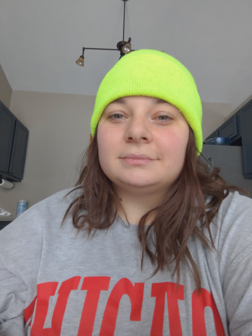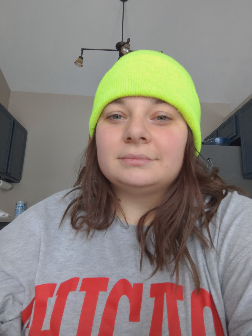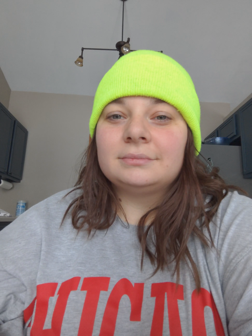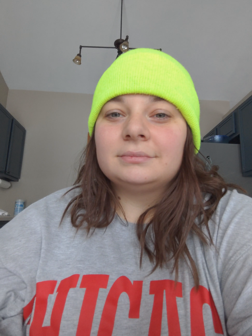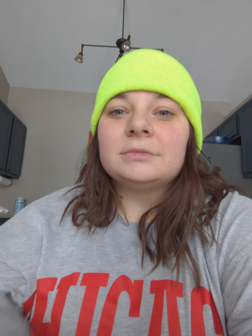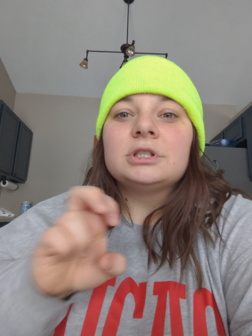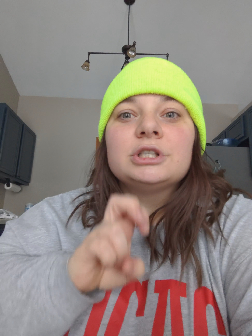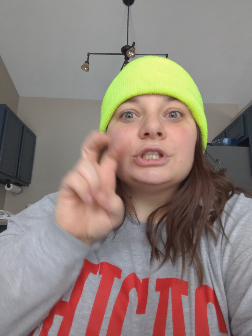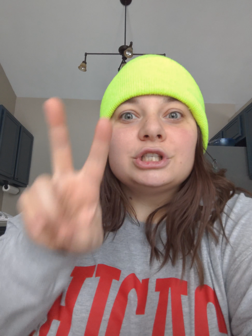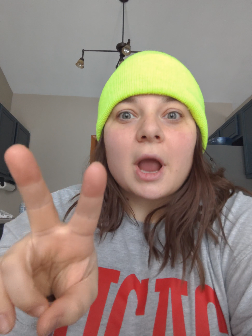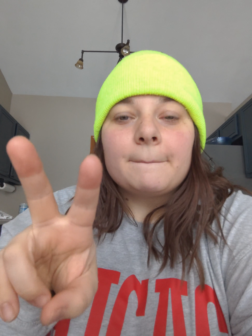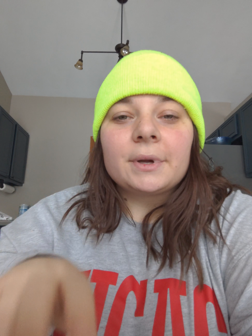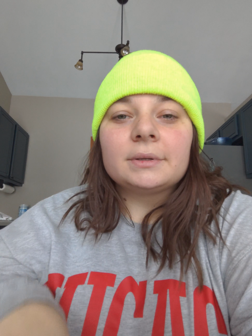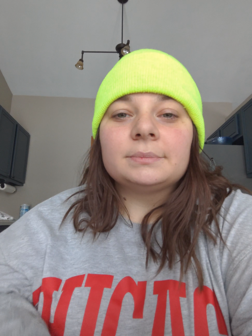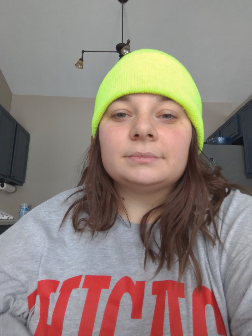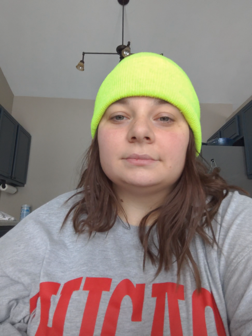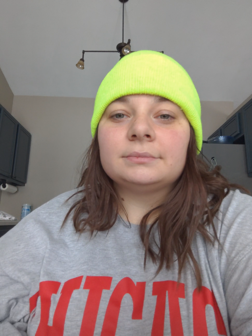jump